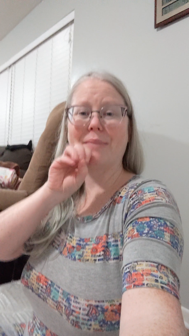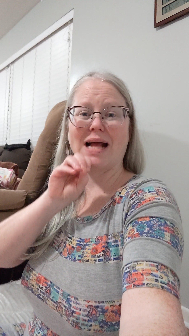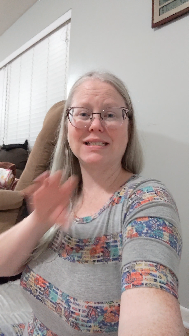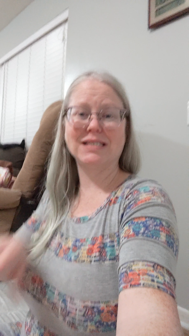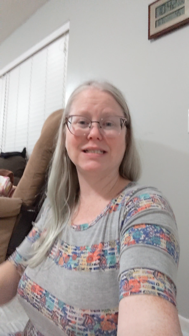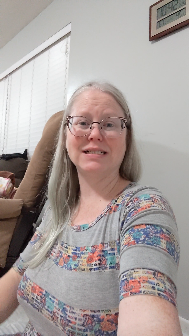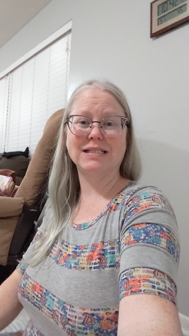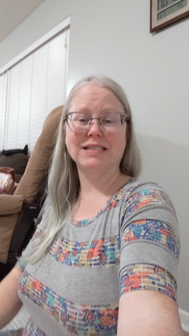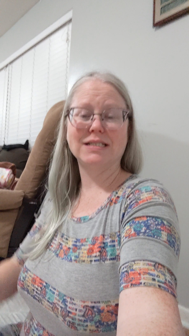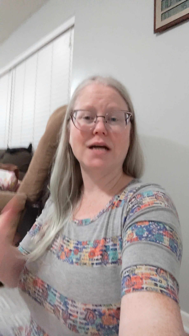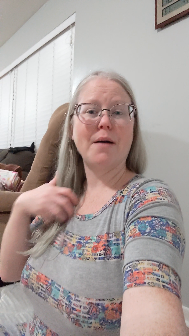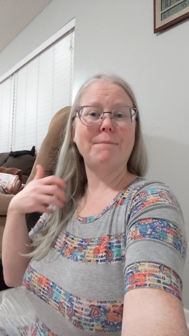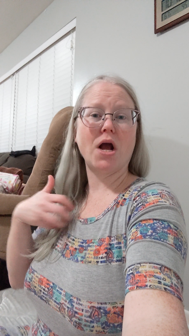monkey